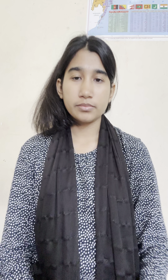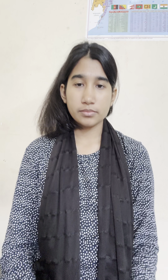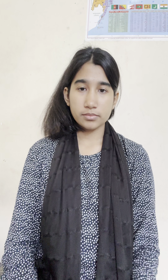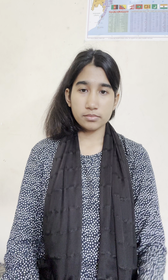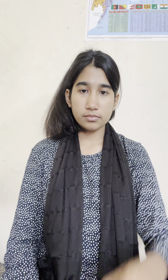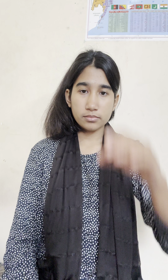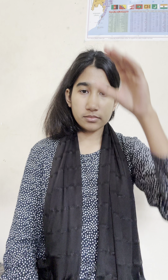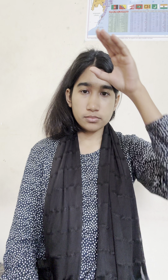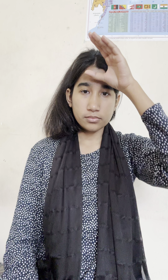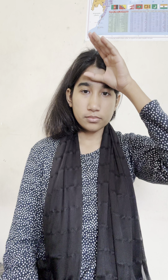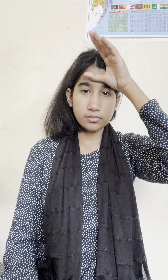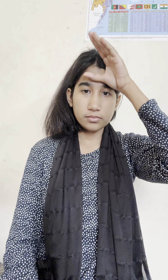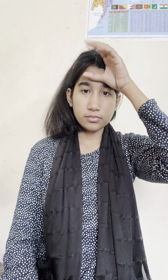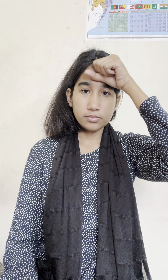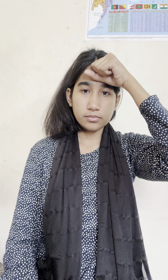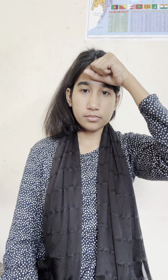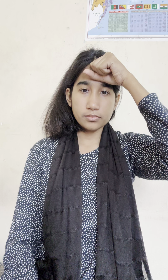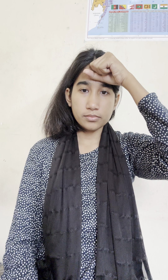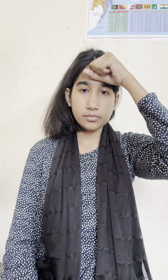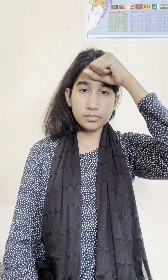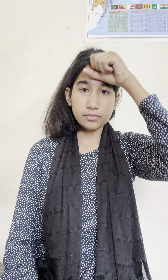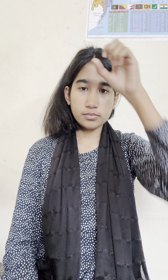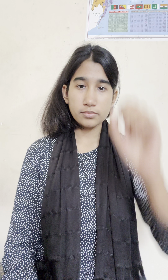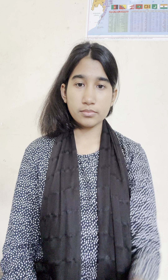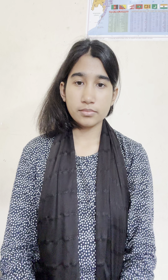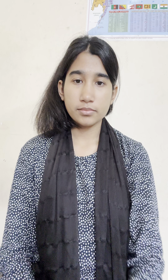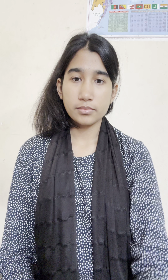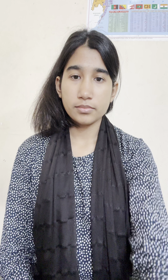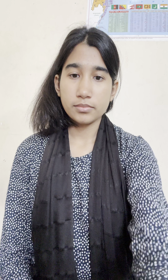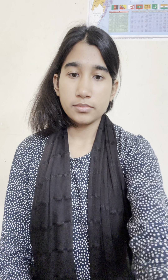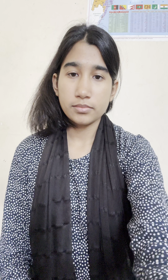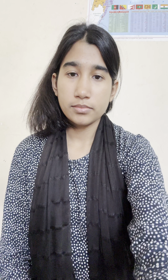পুলিশ